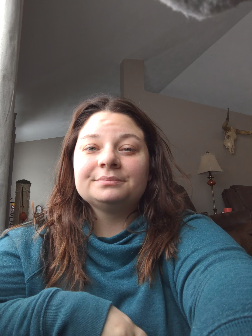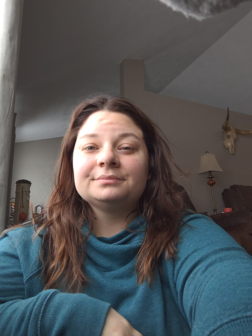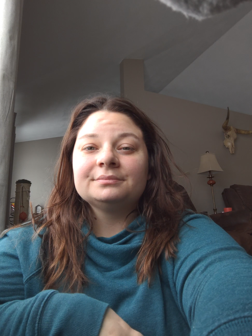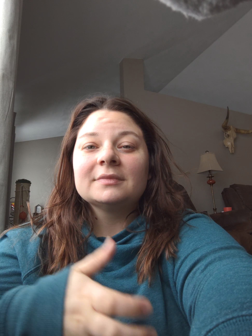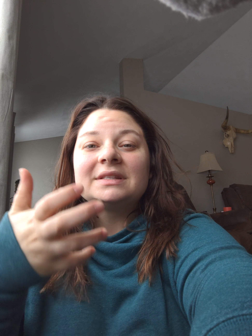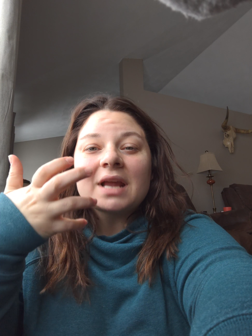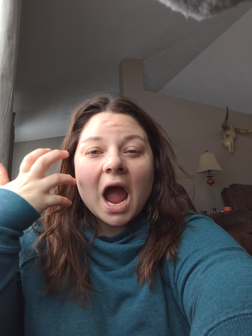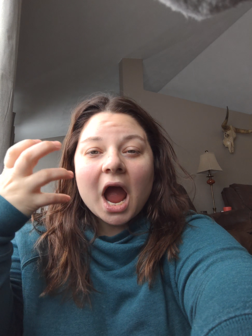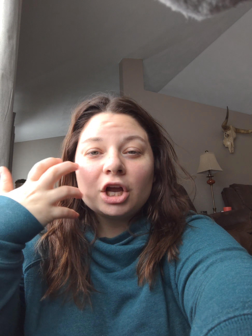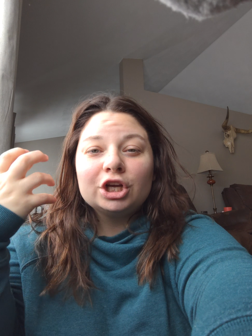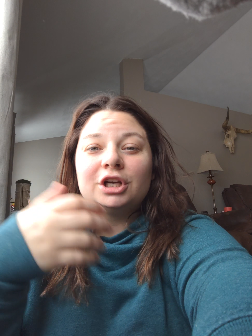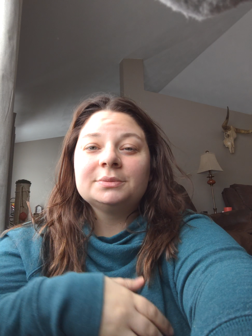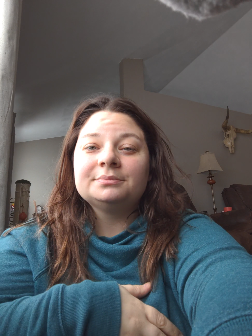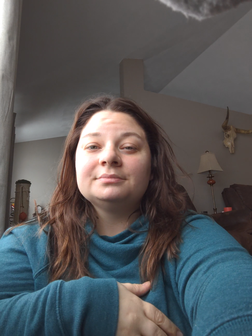tiger